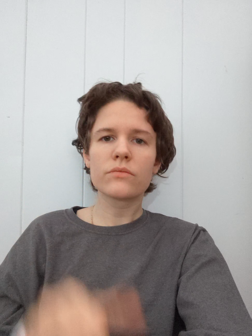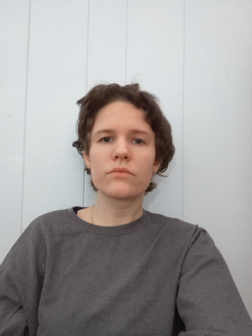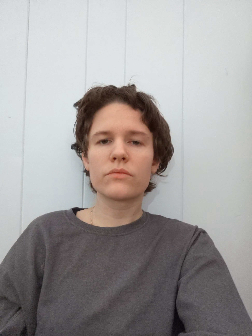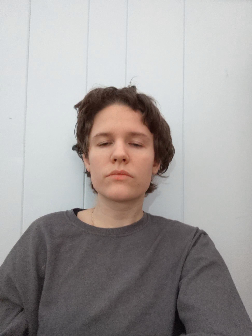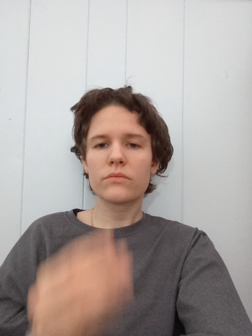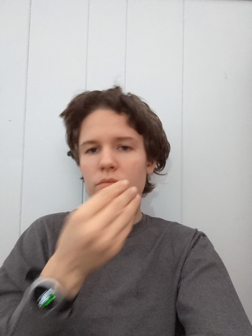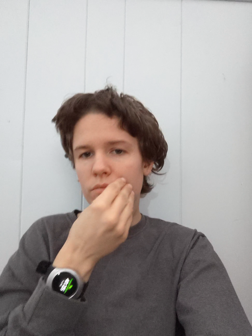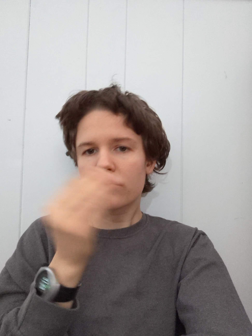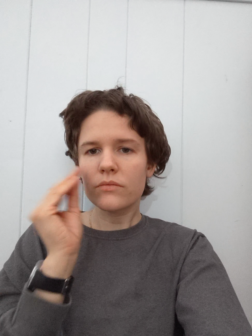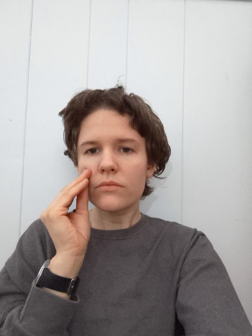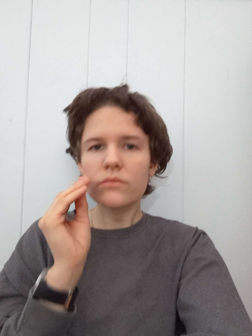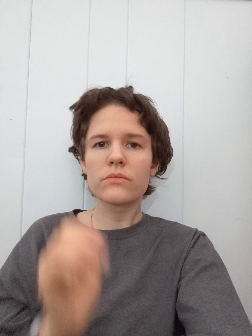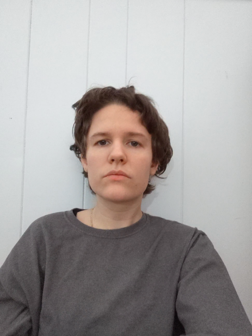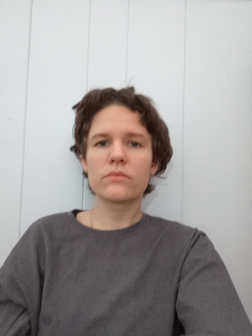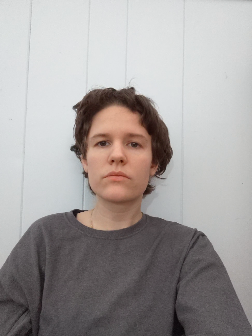flower